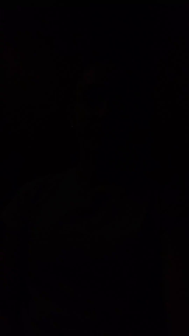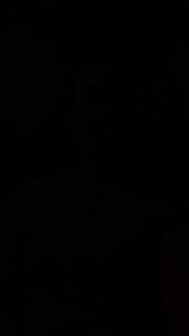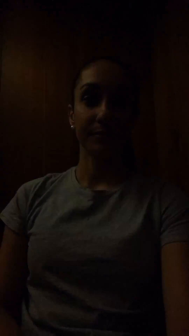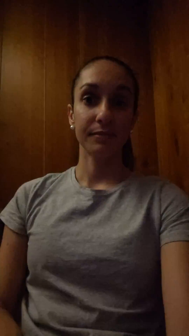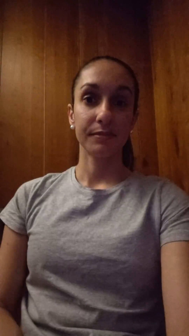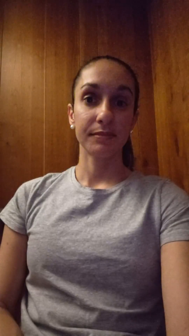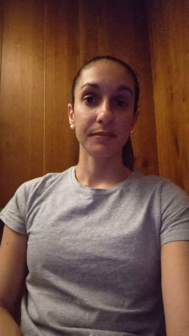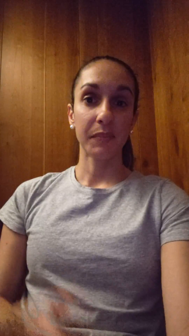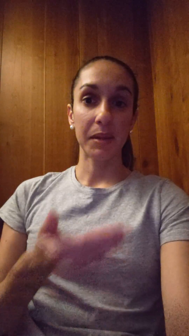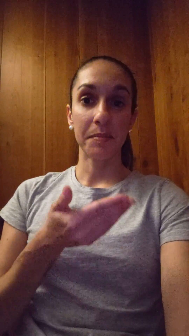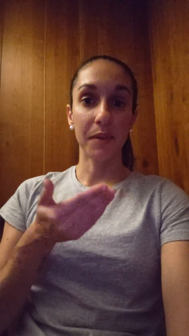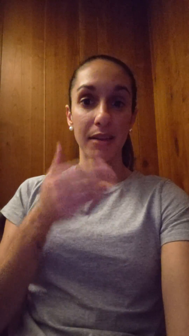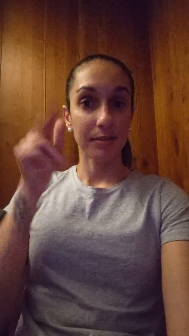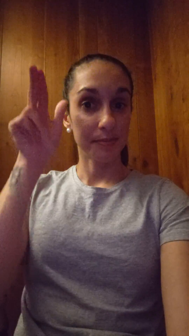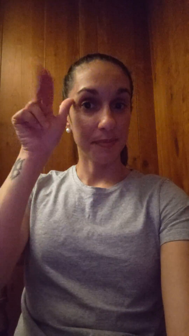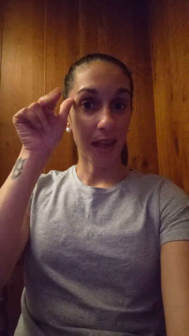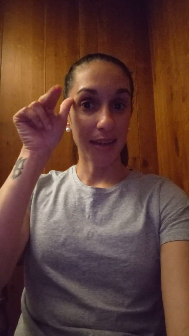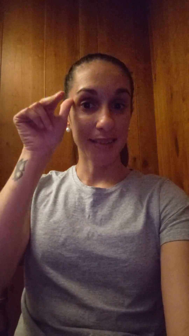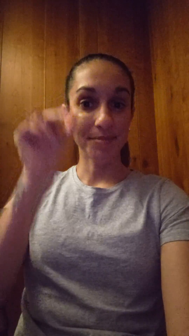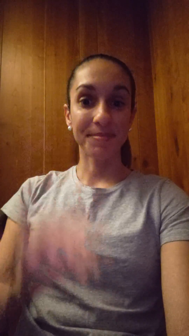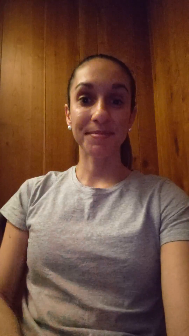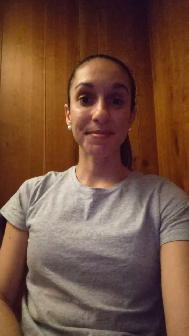pony